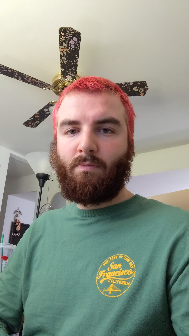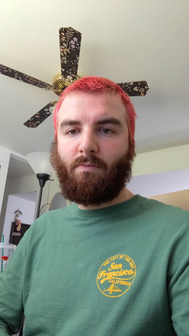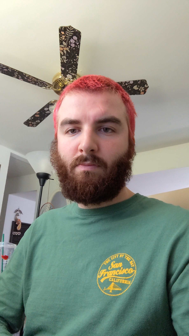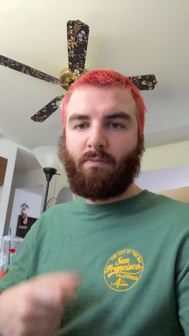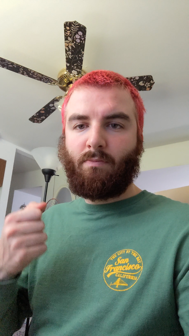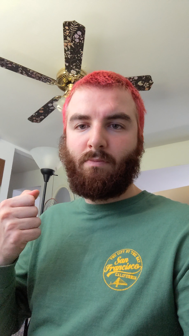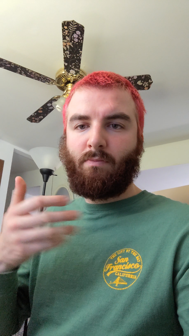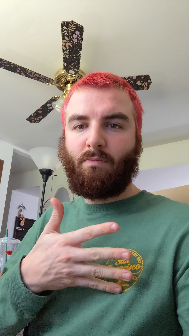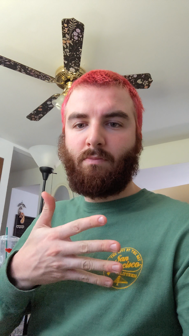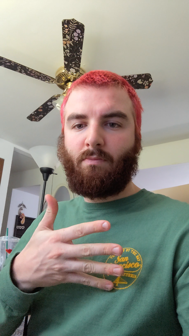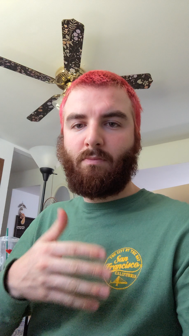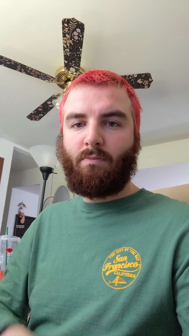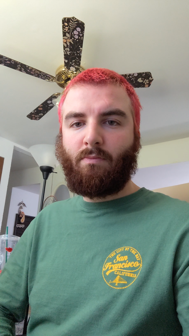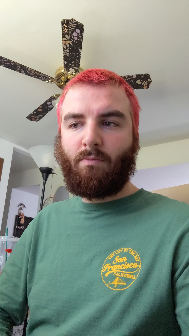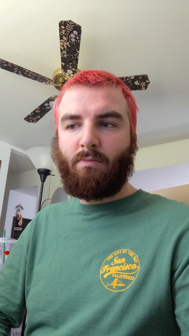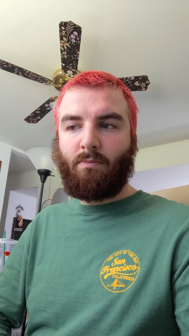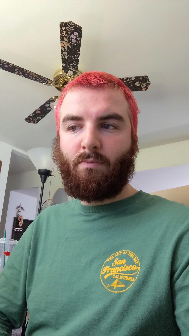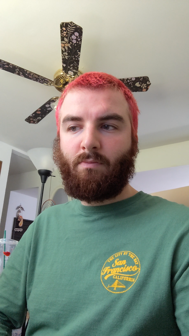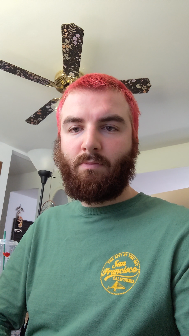scared